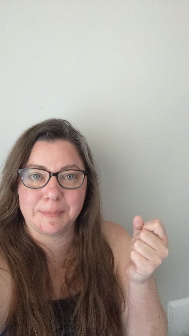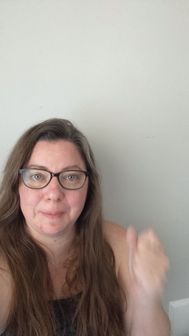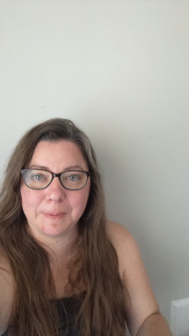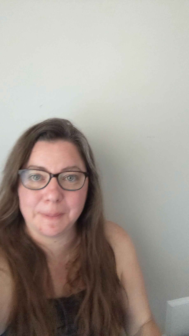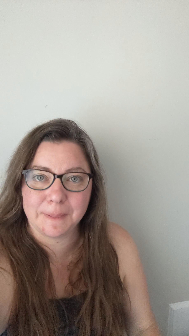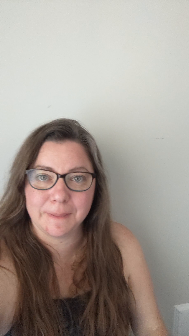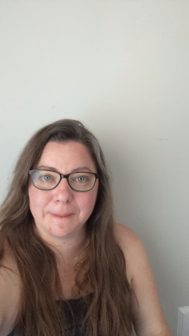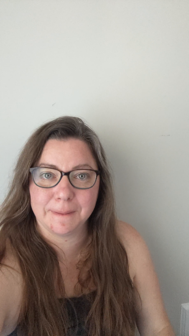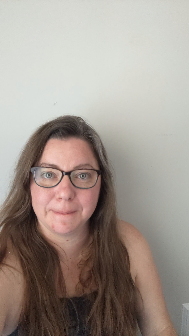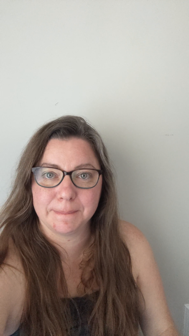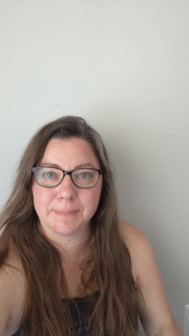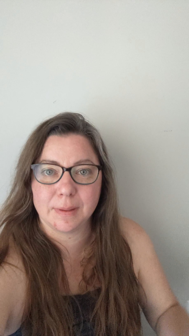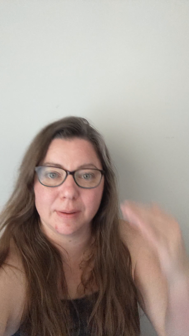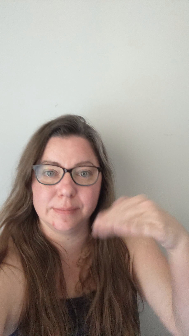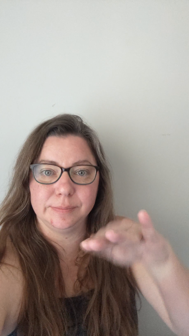enter